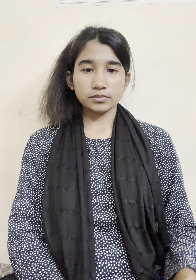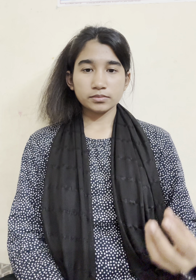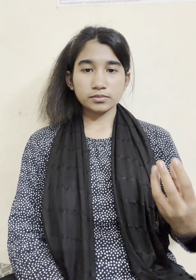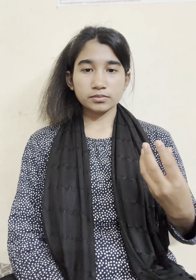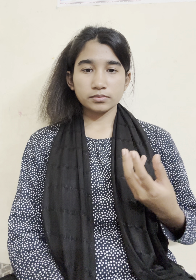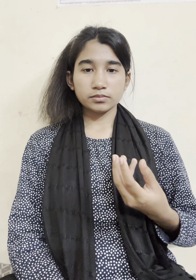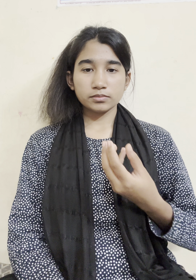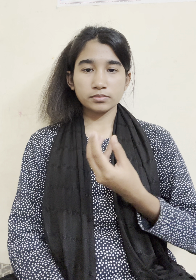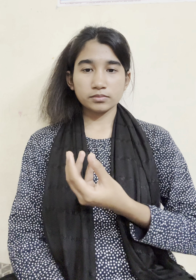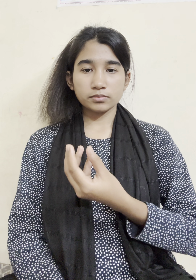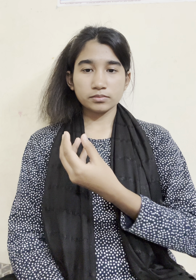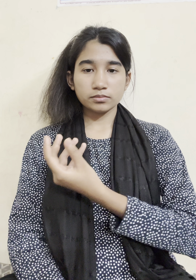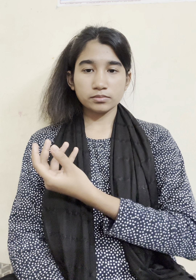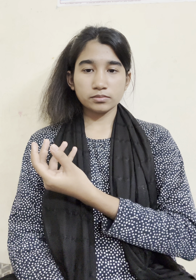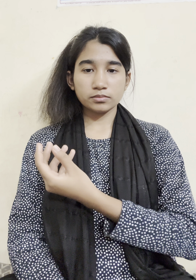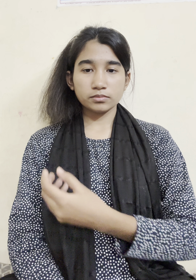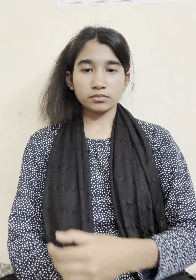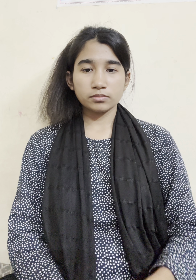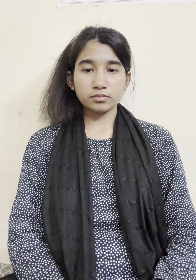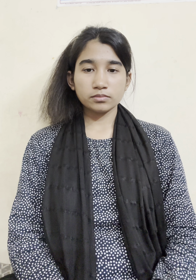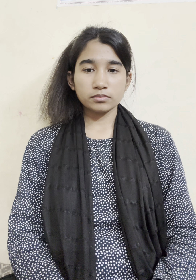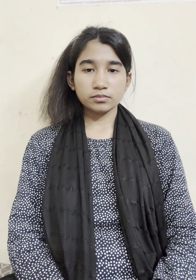ফল